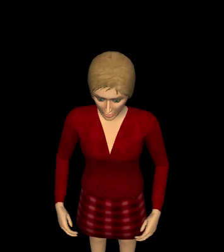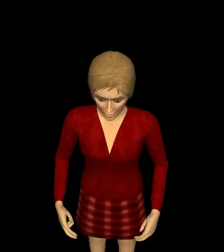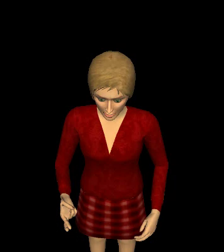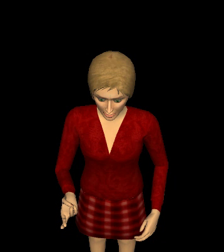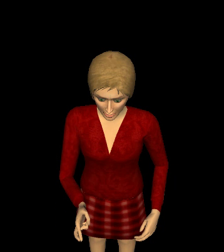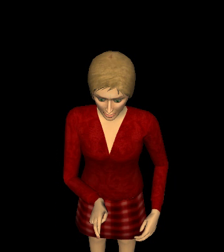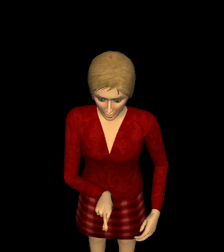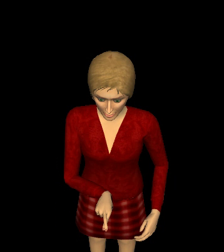يعود